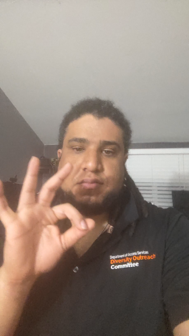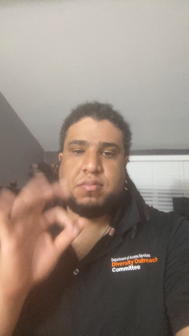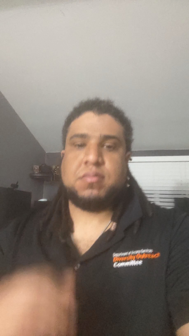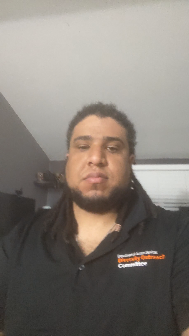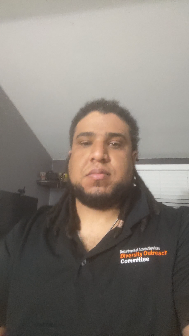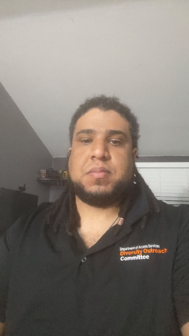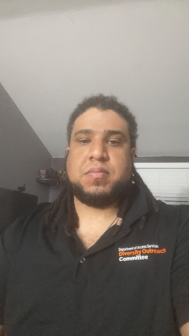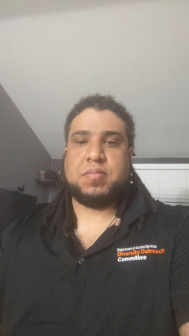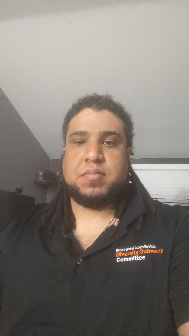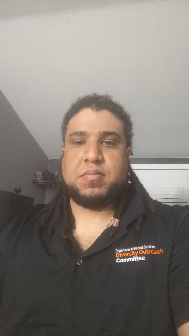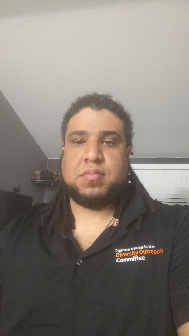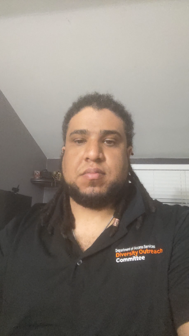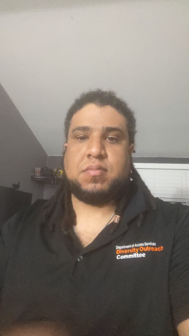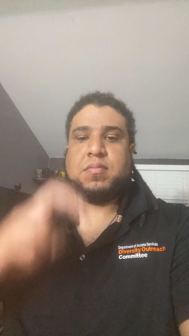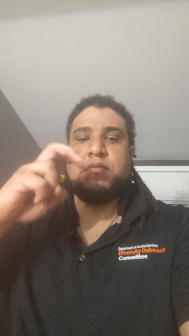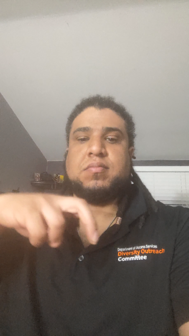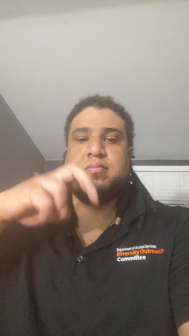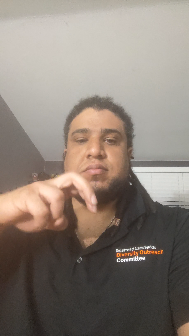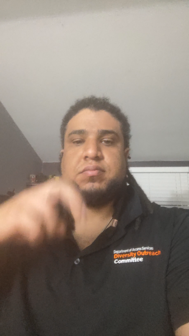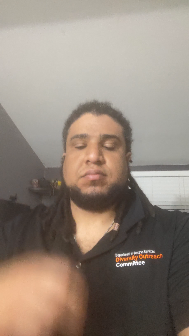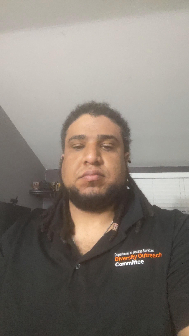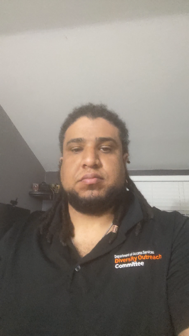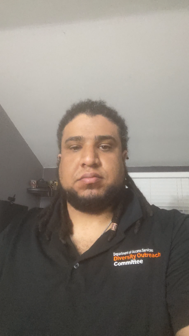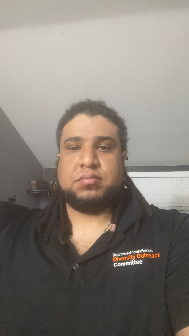potato